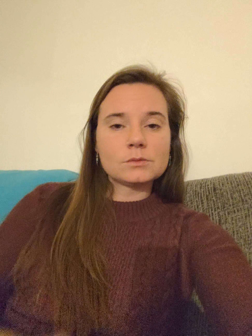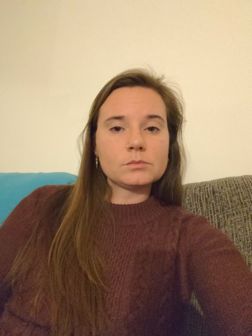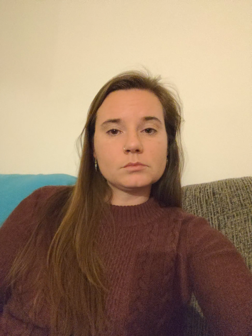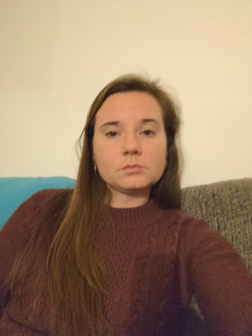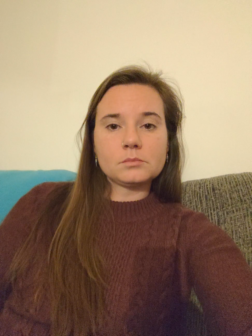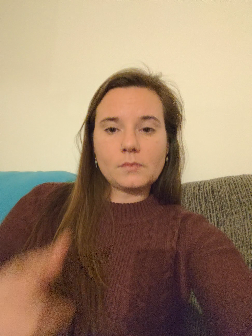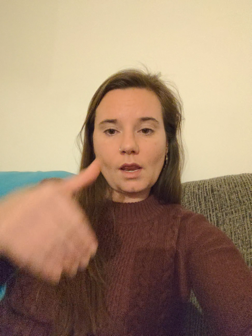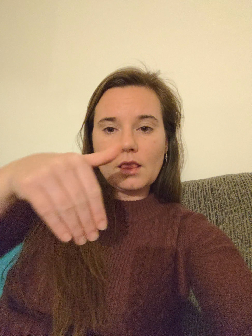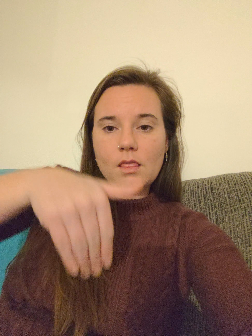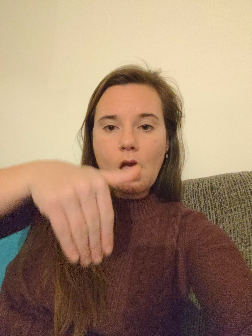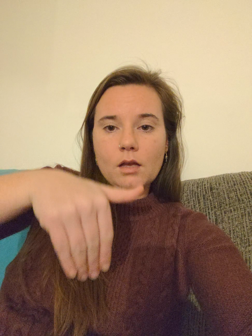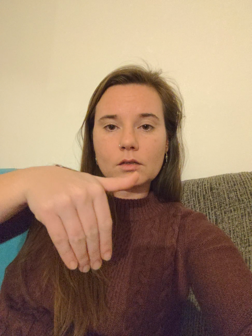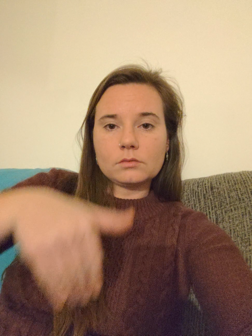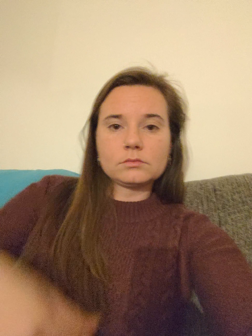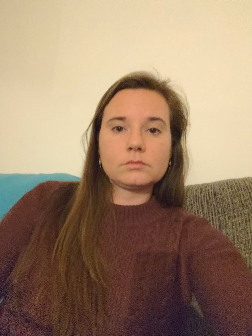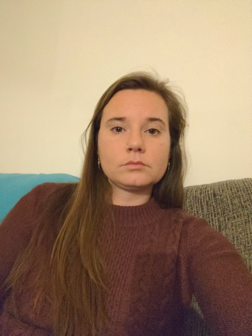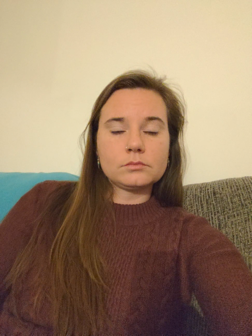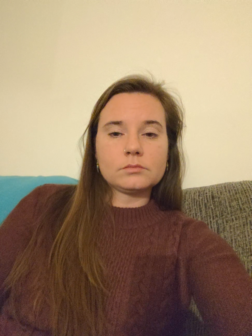night